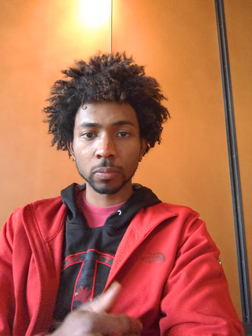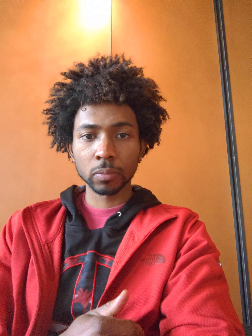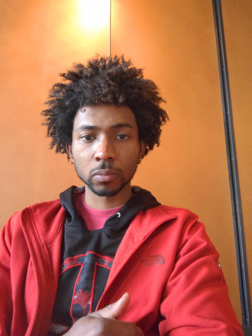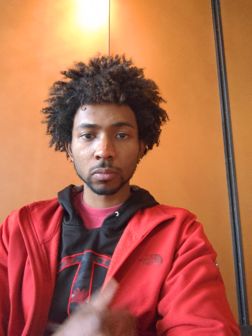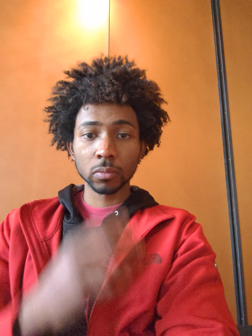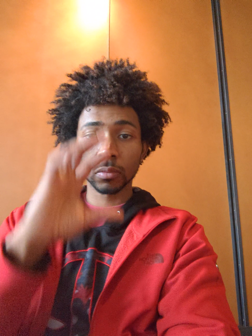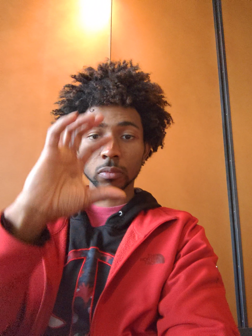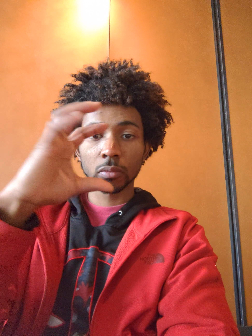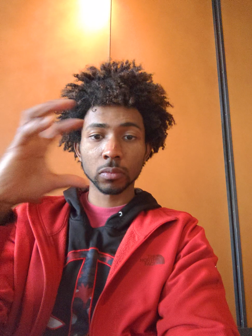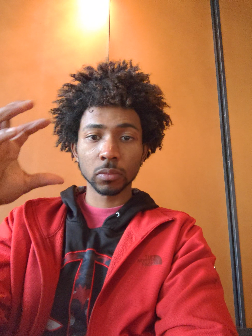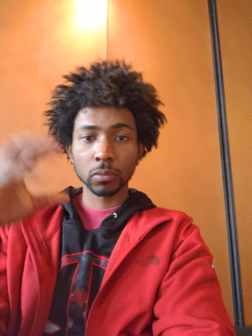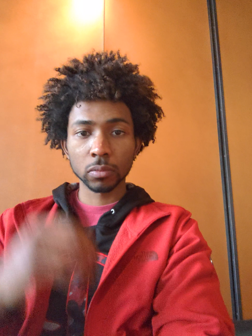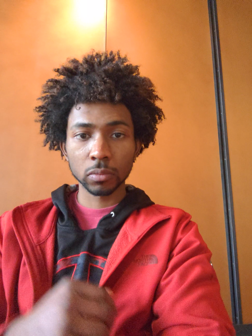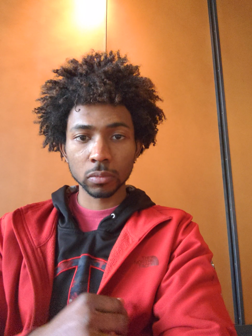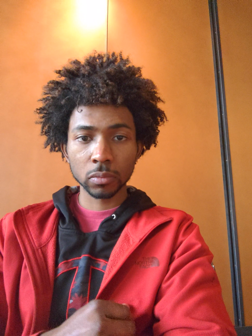cloud